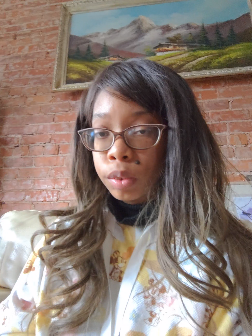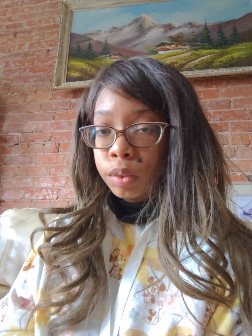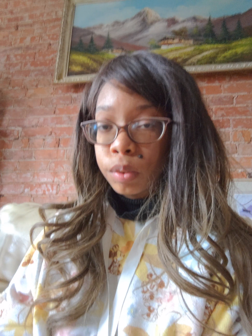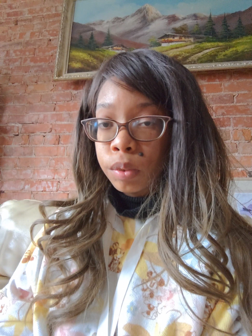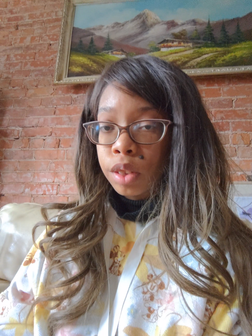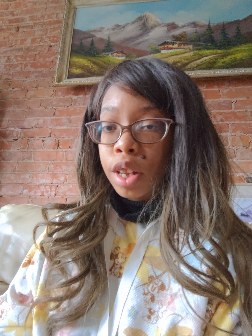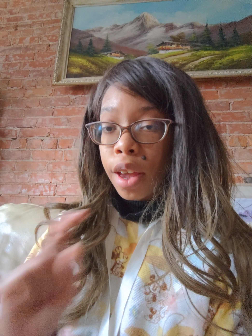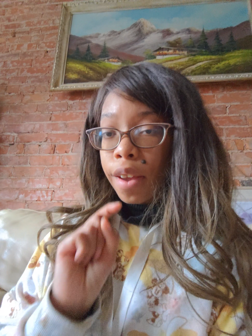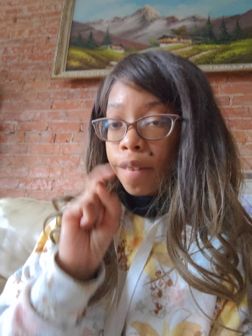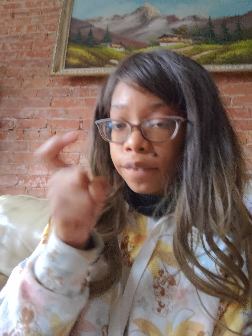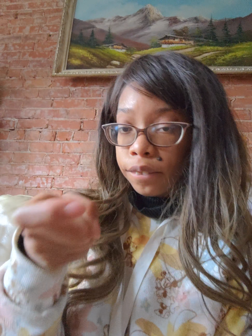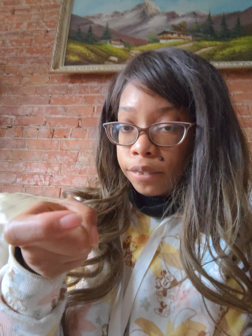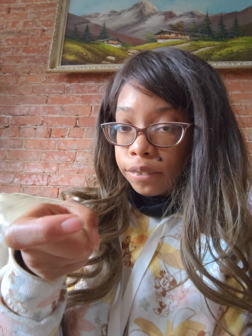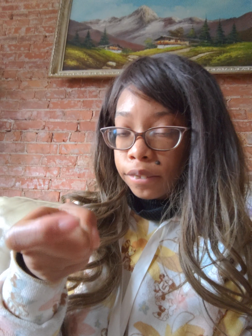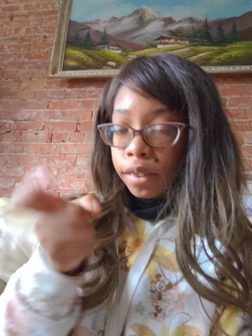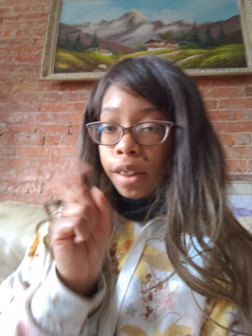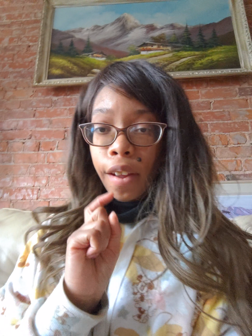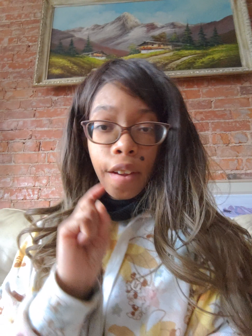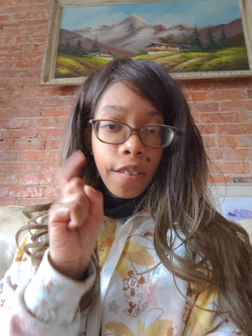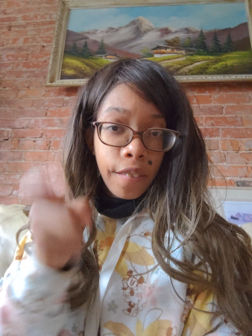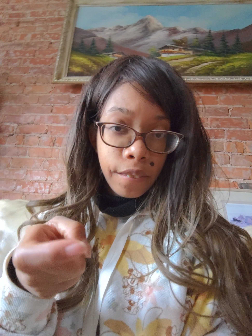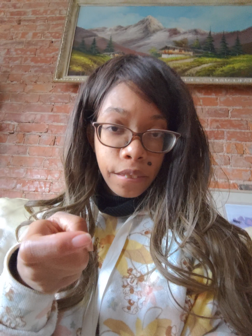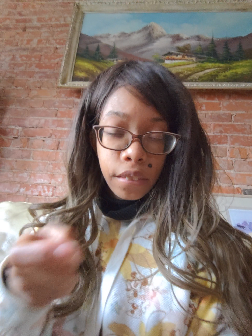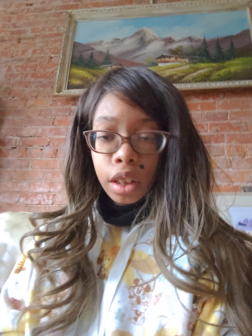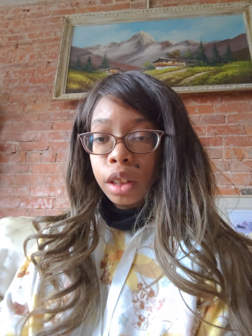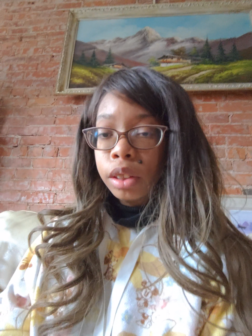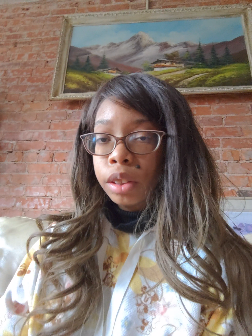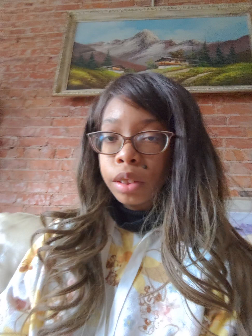gift